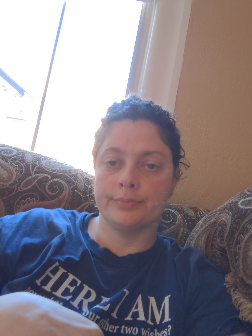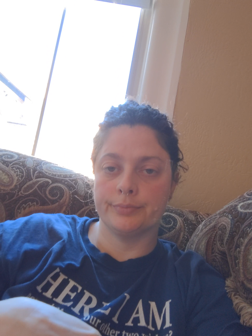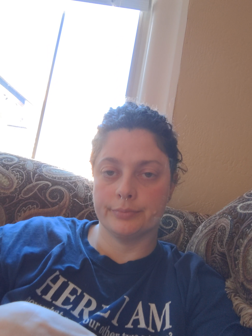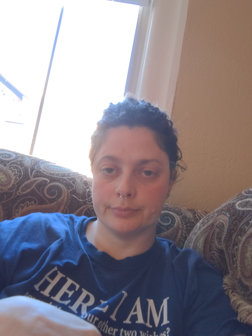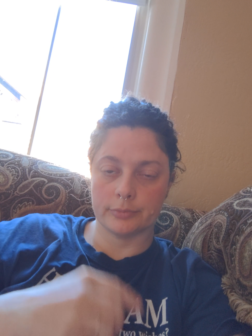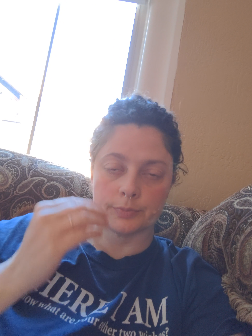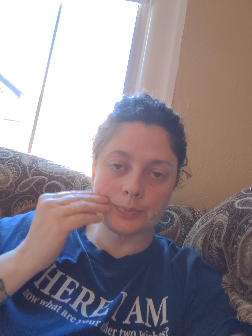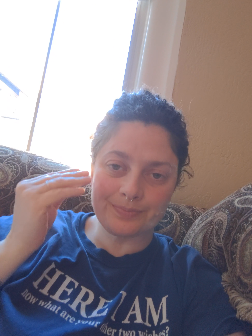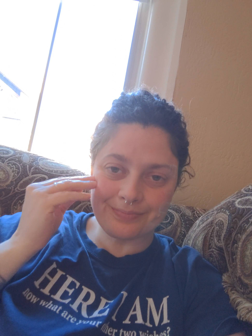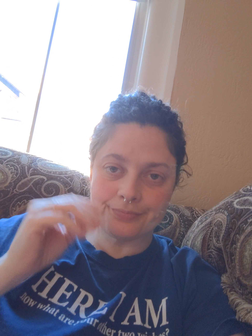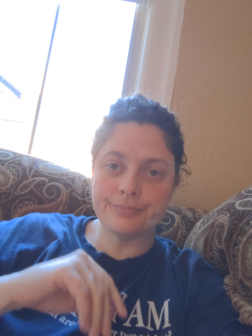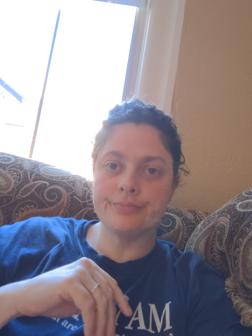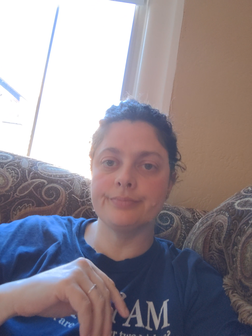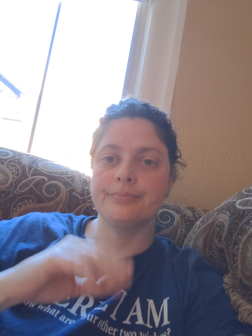home